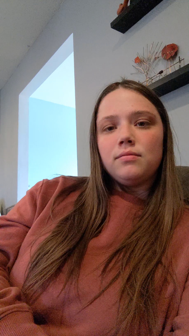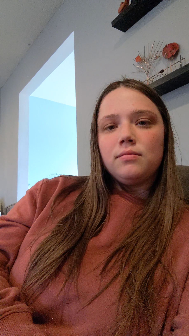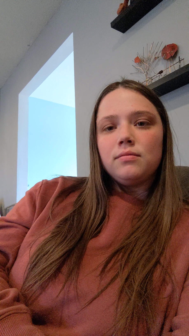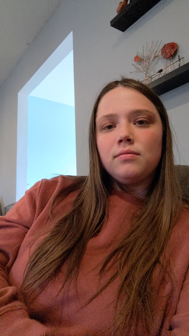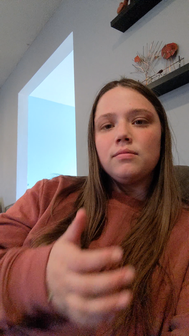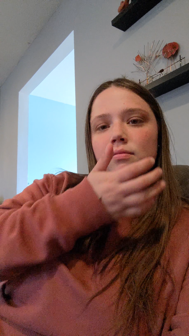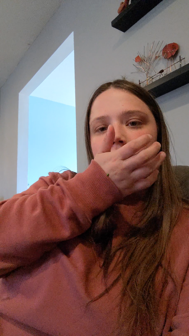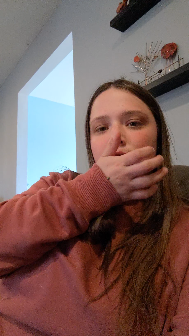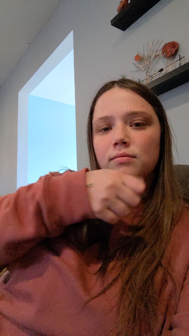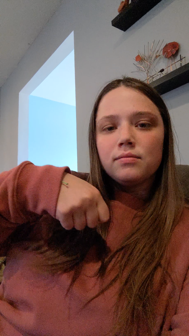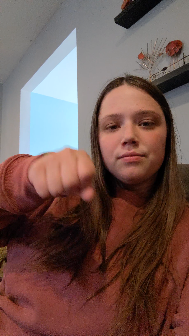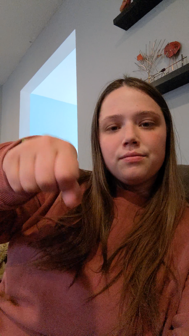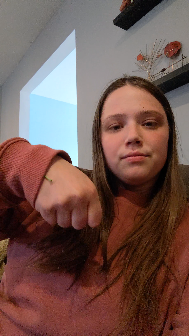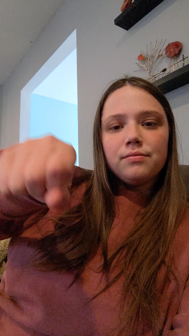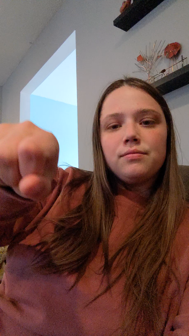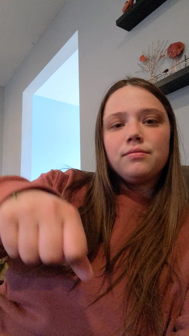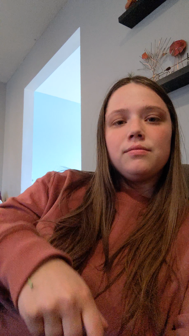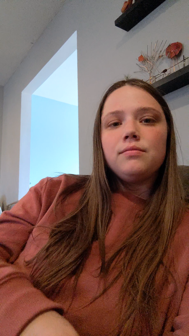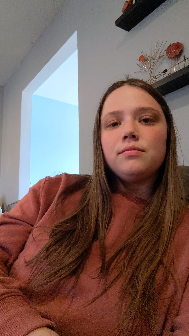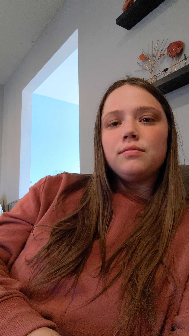lawn mower